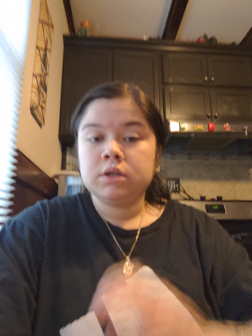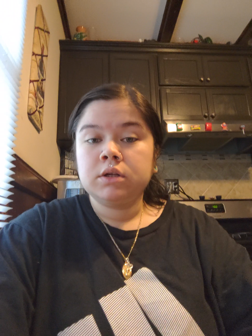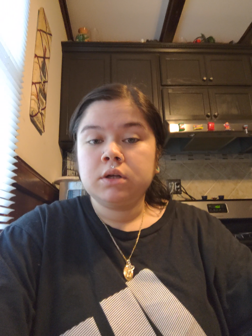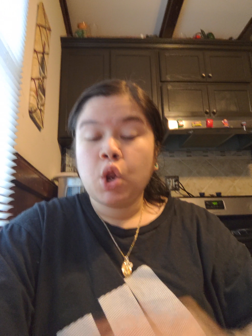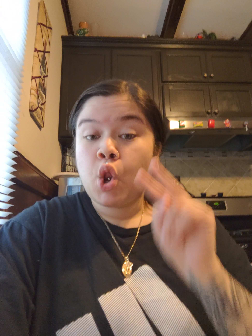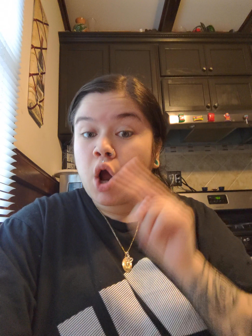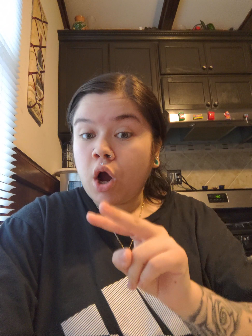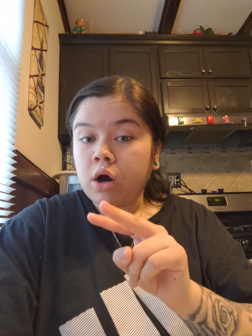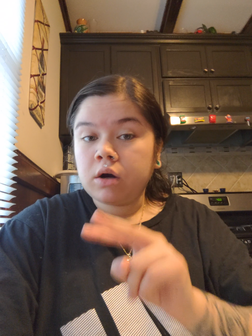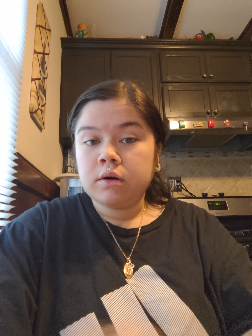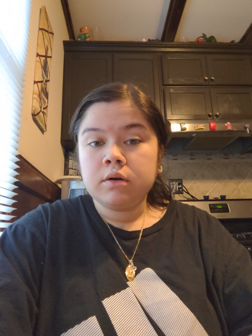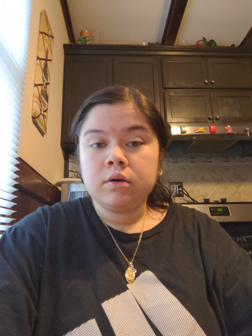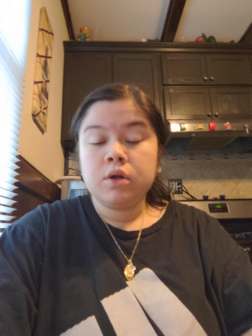look